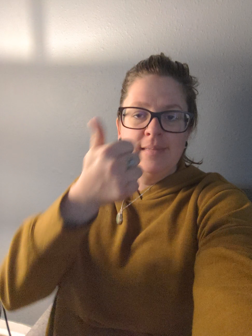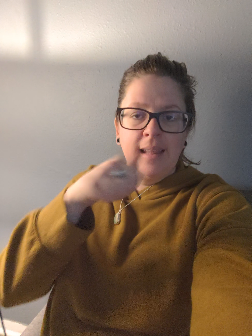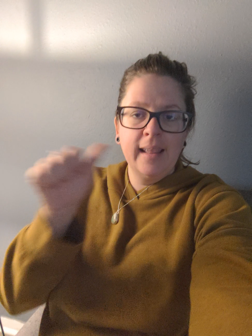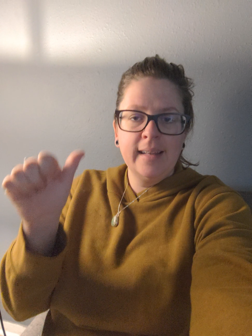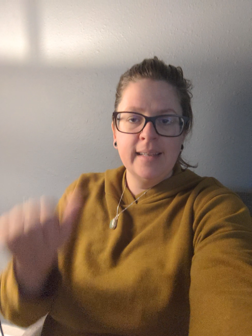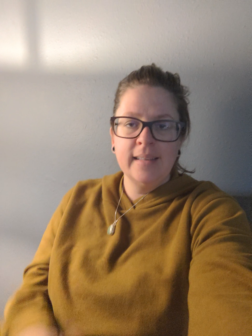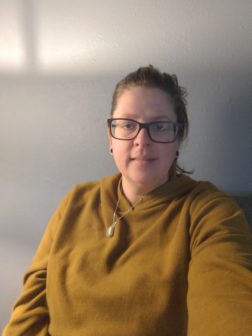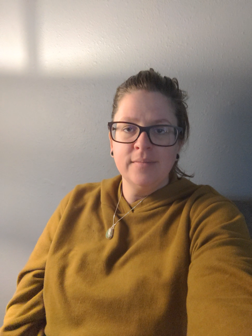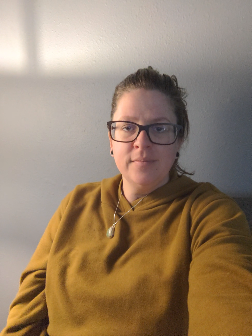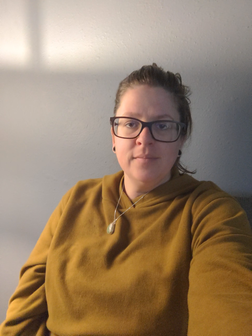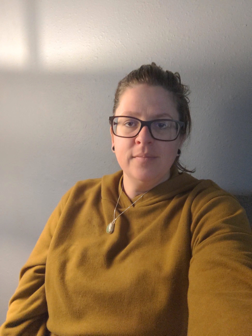any